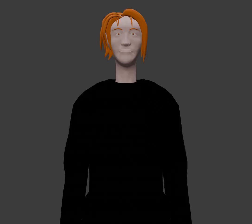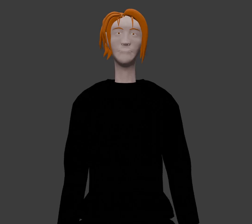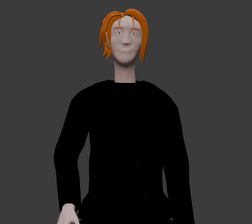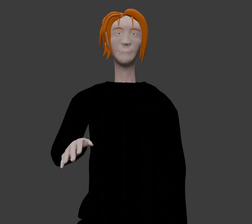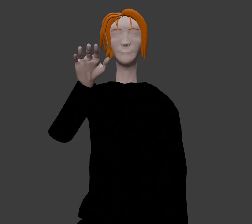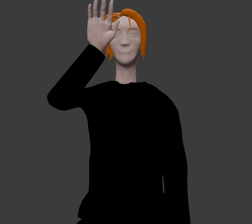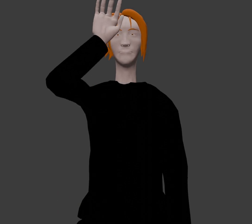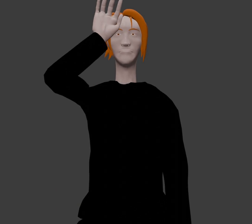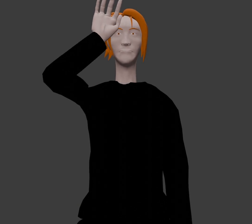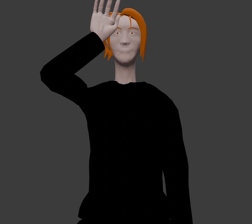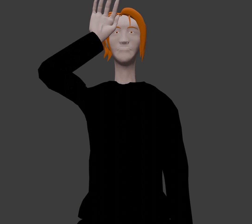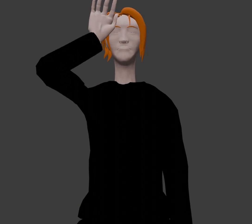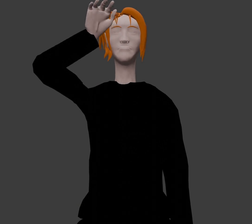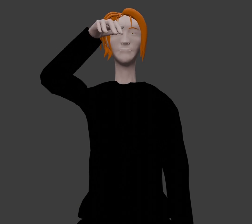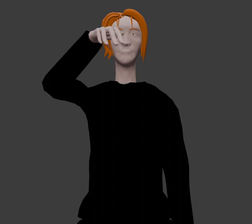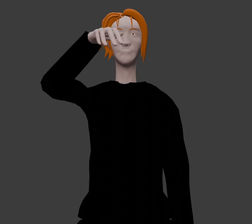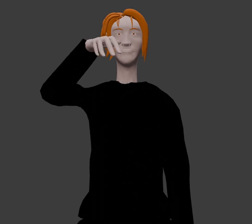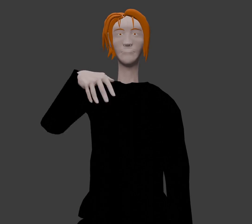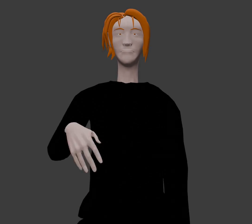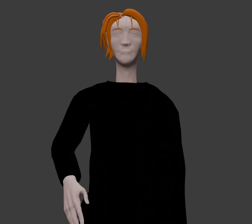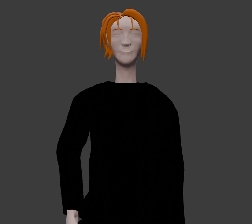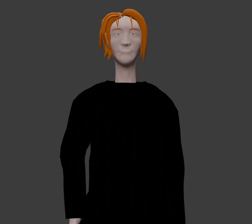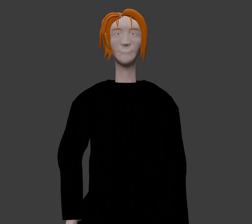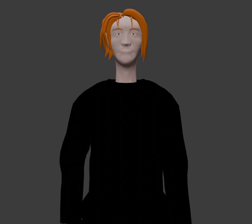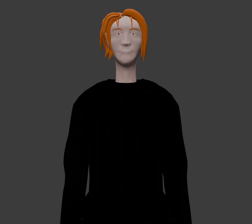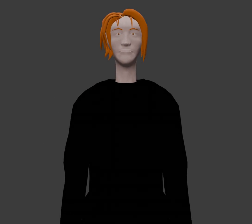Bangs